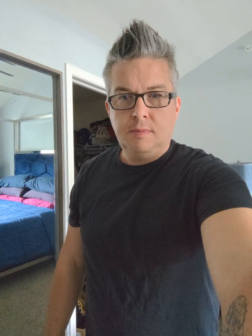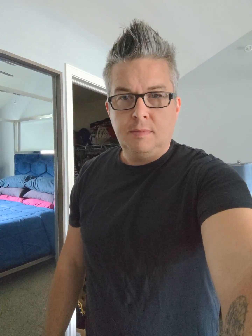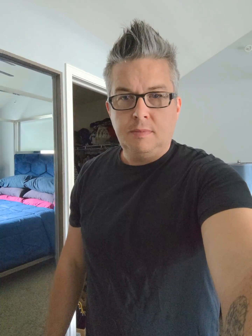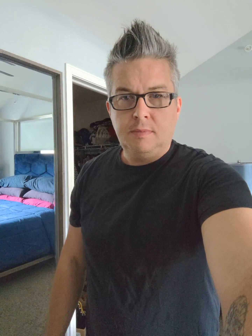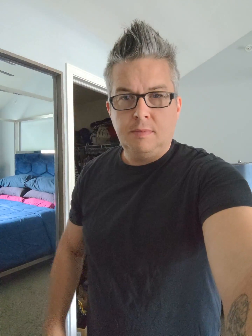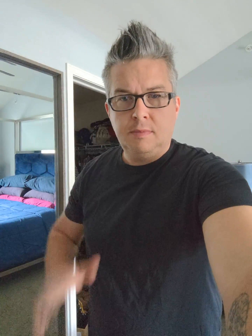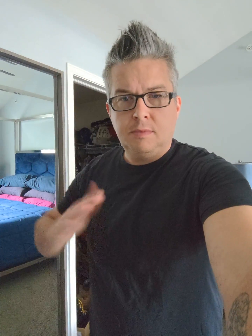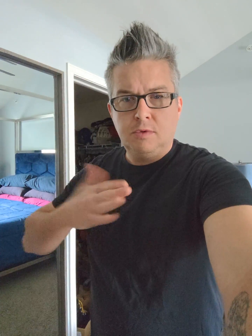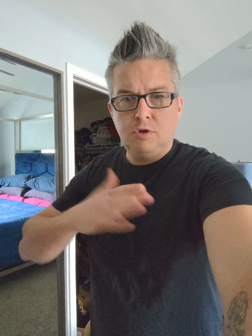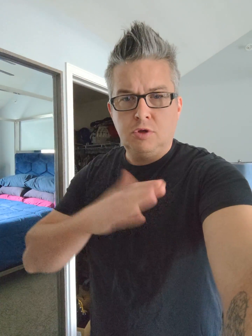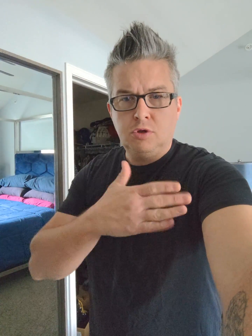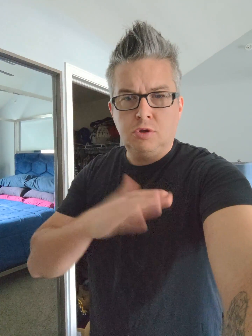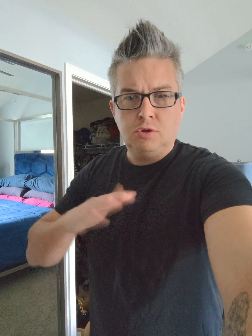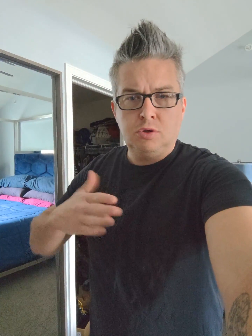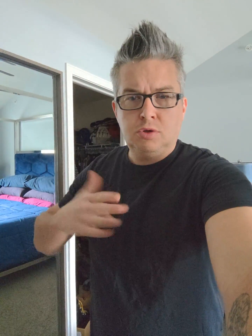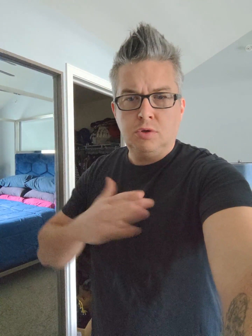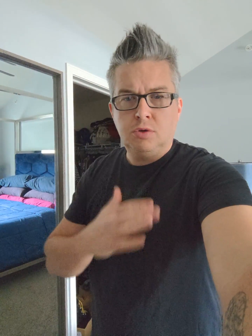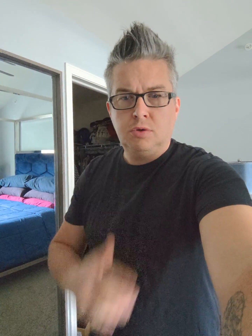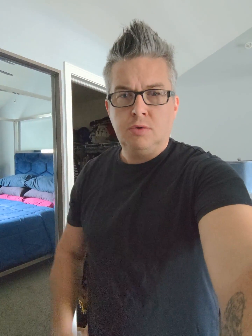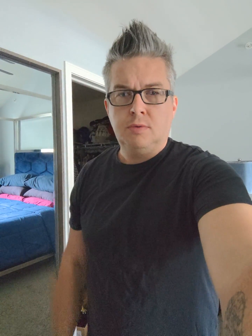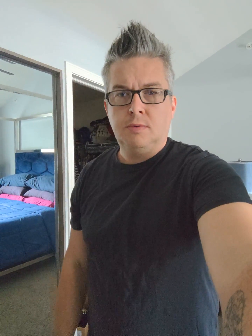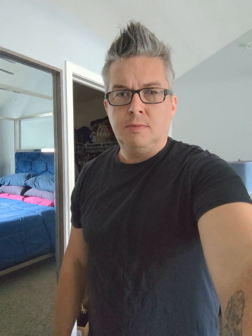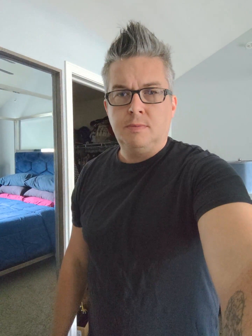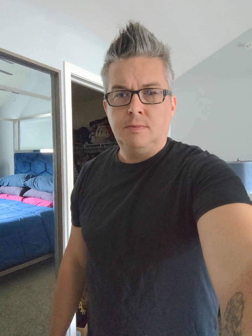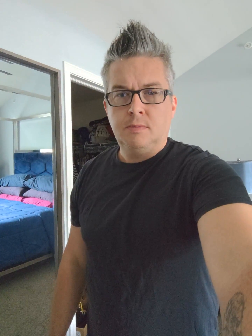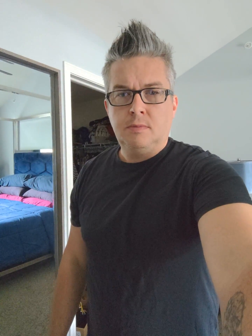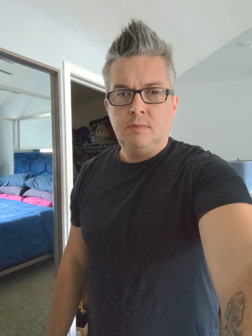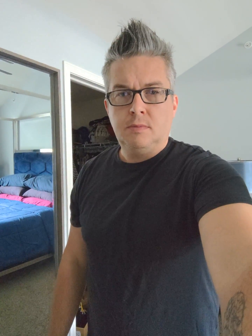cook